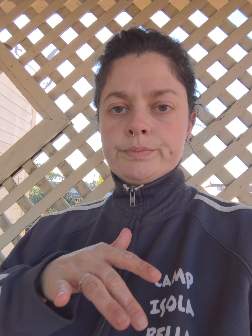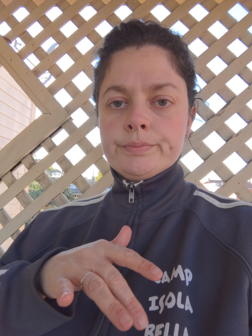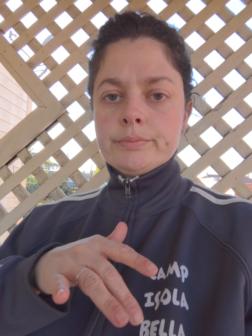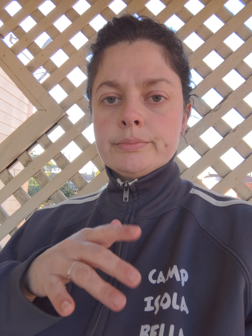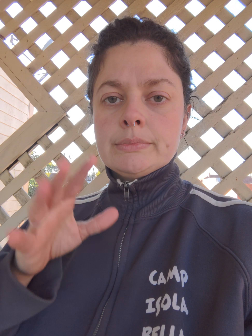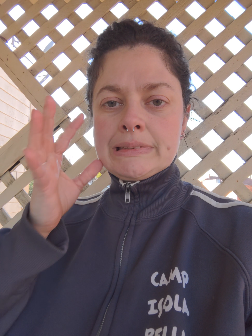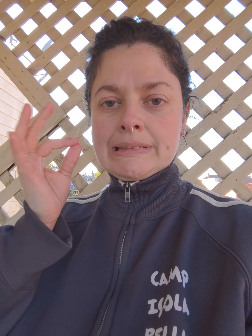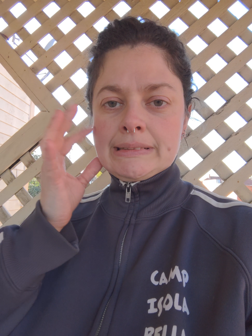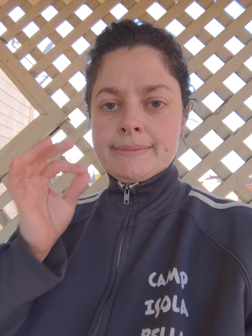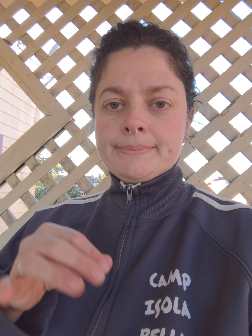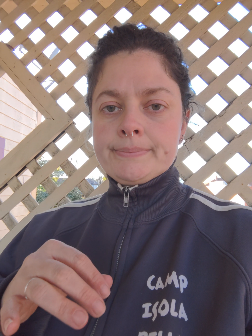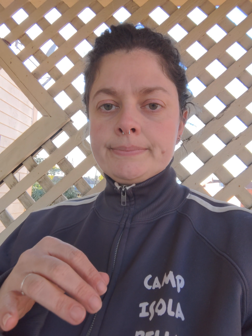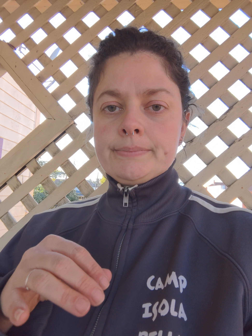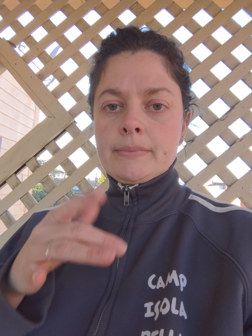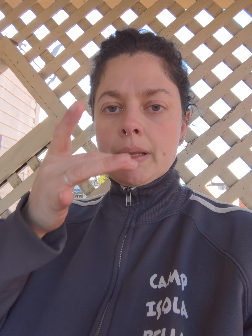kitty